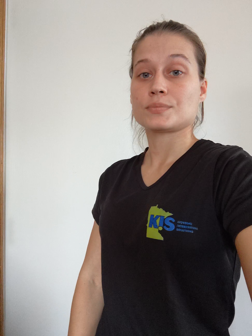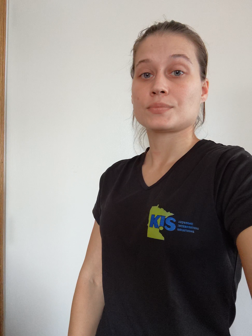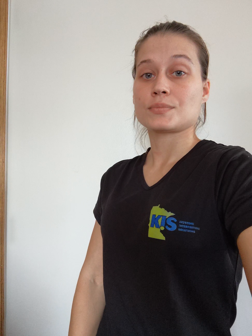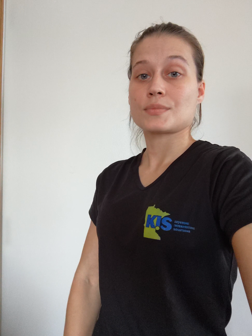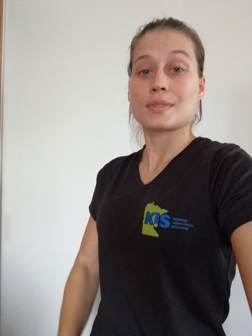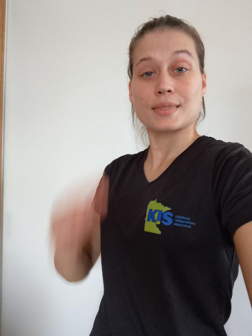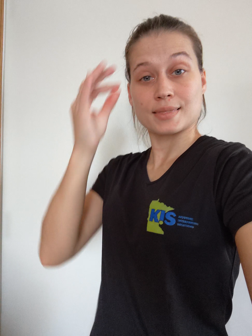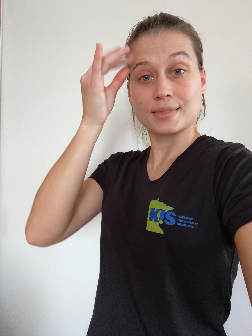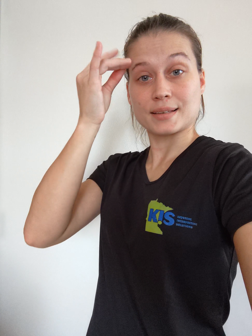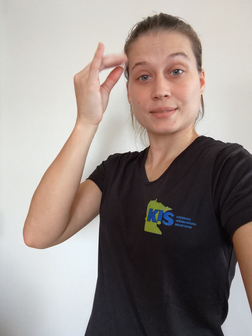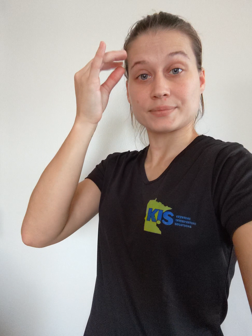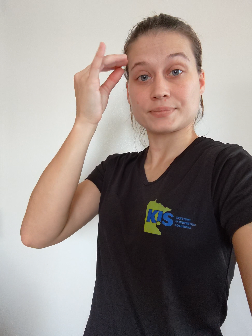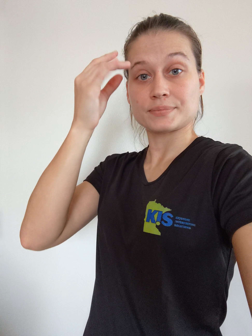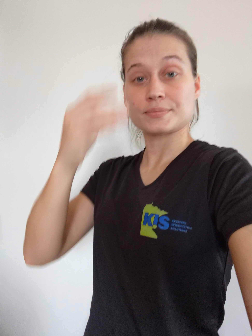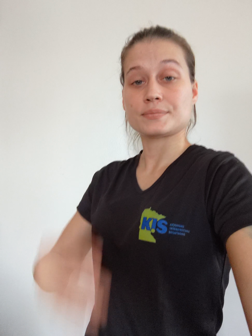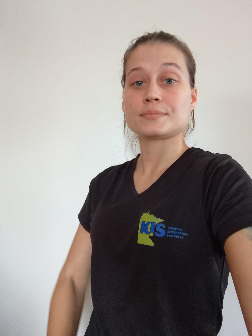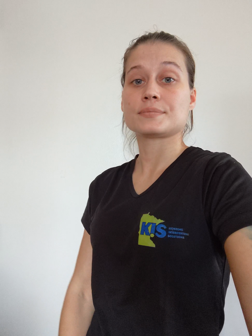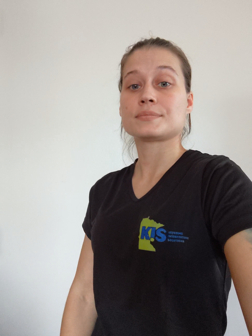think